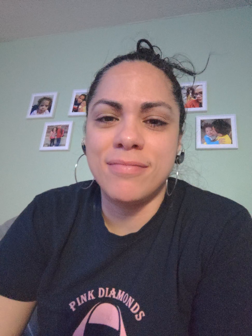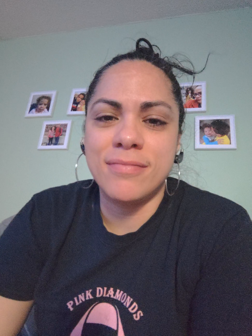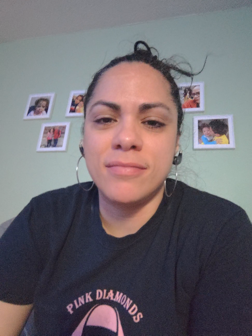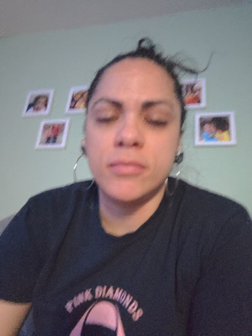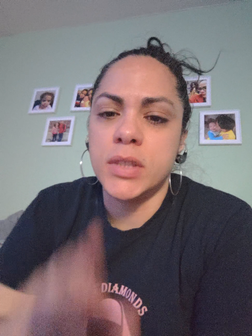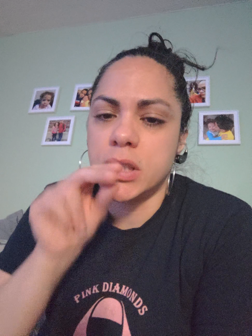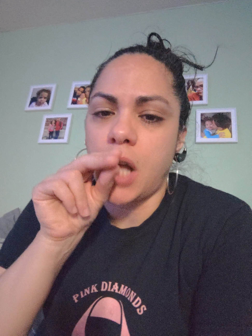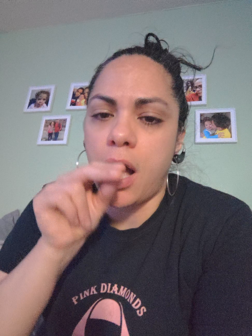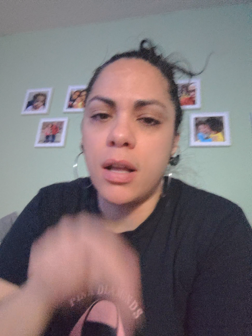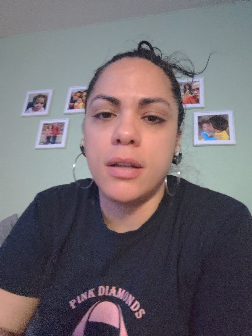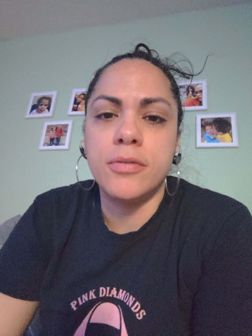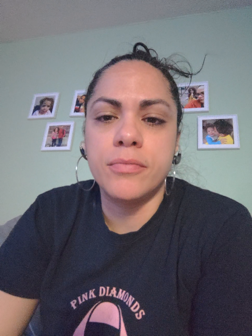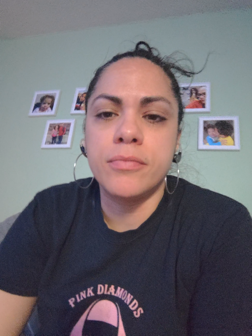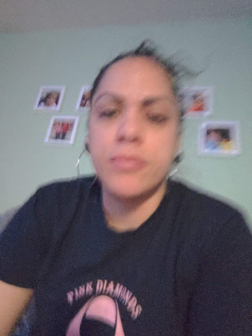duck